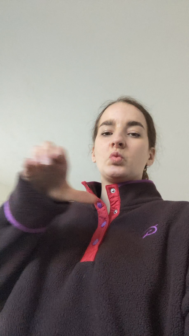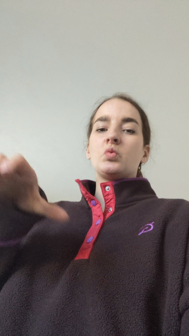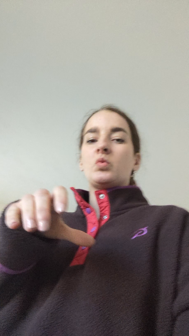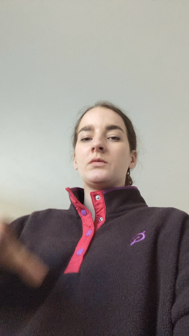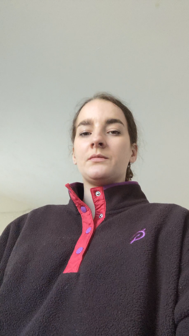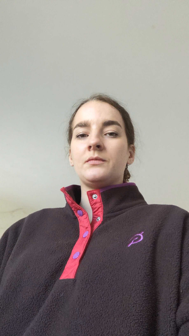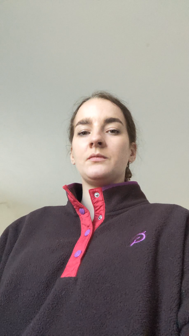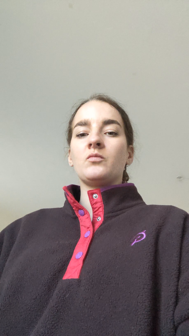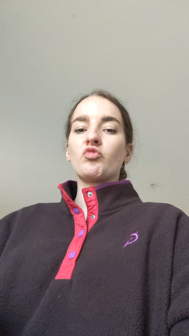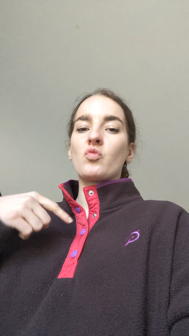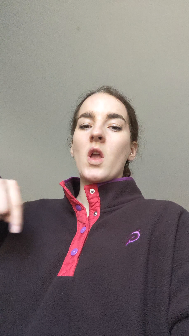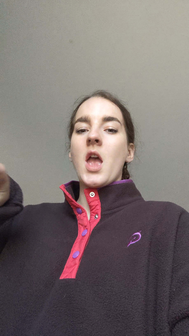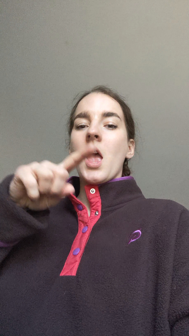around